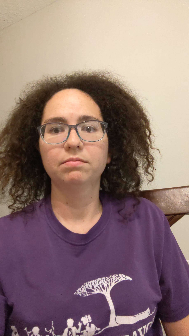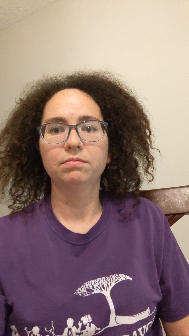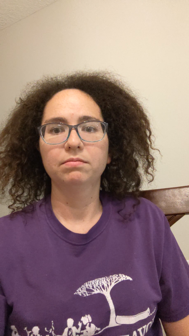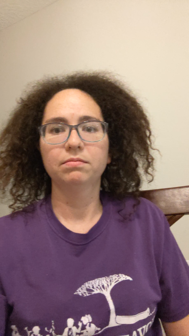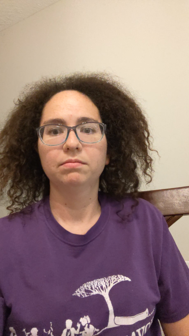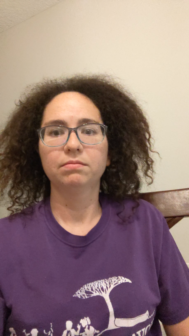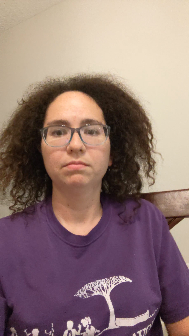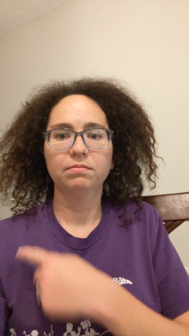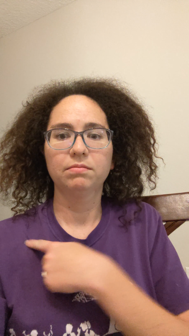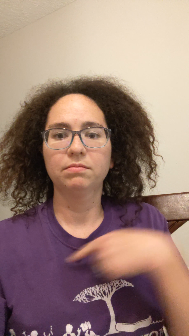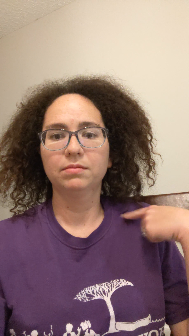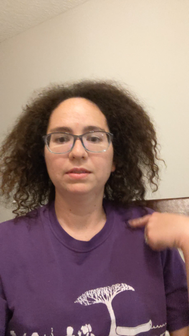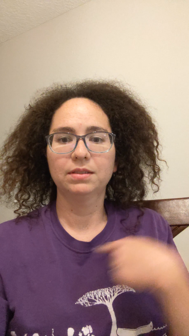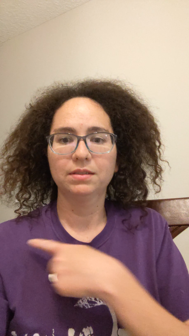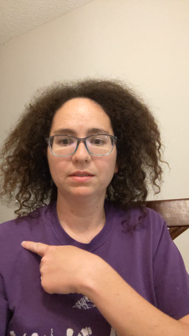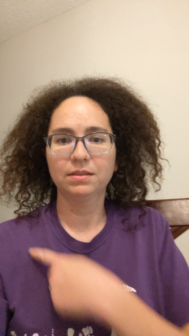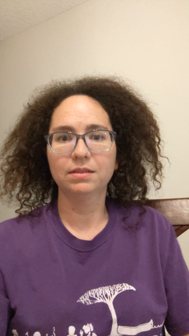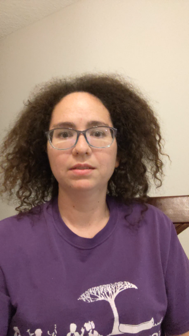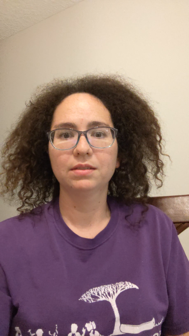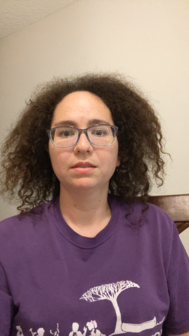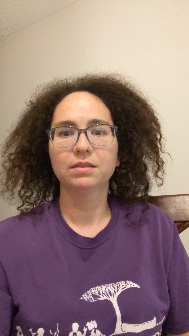bib